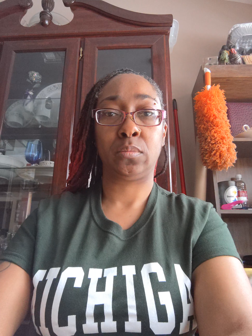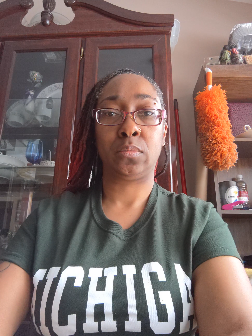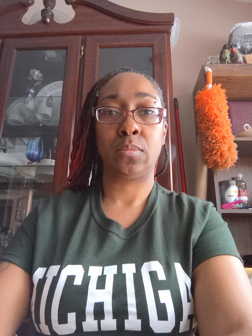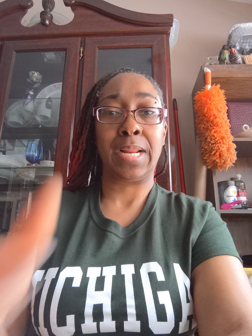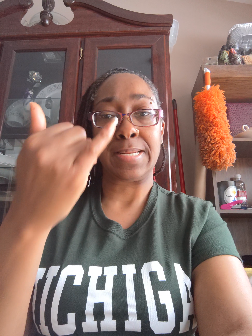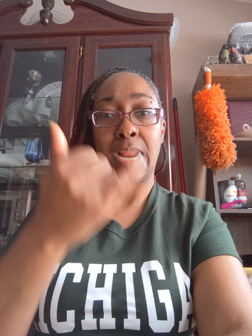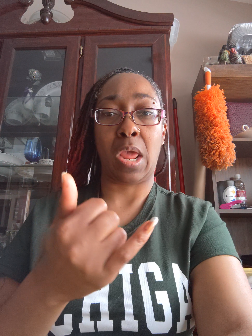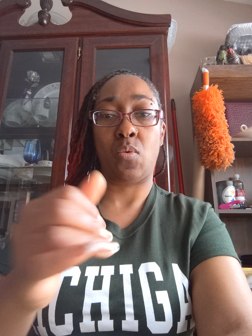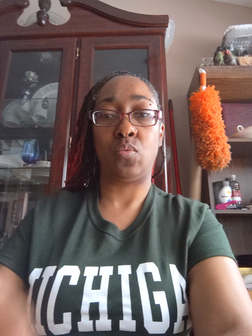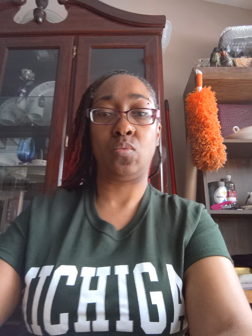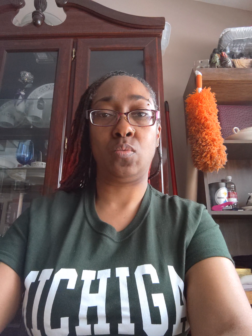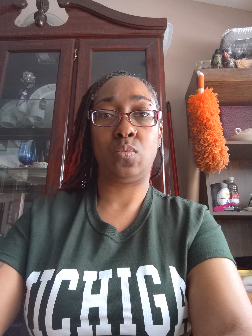now